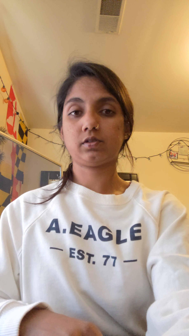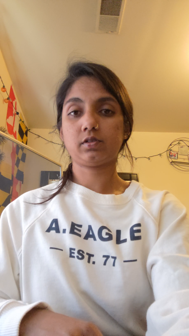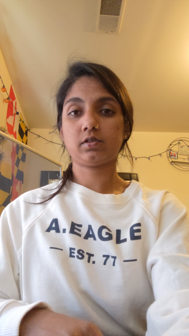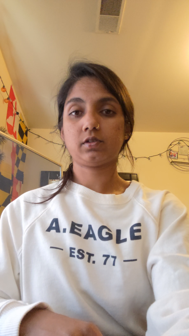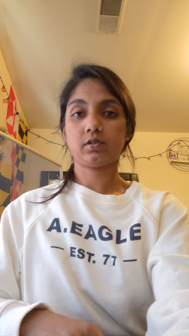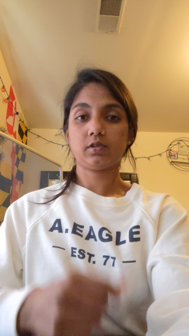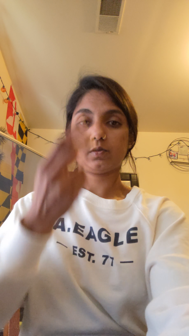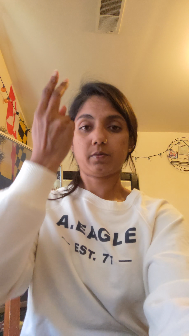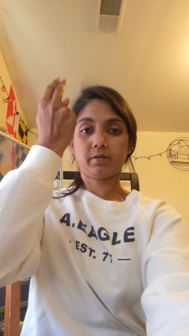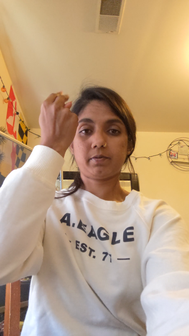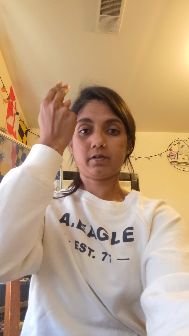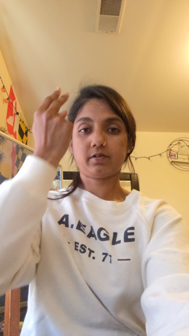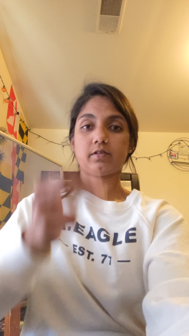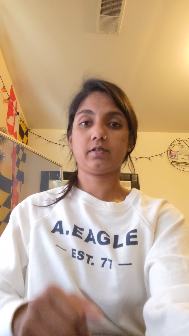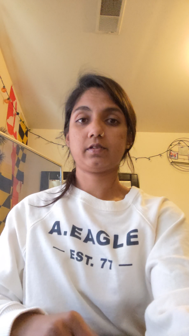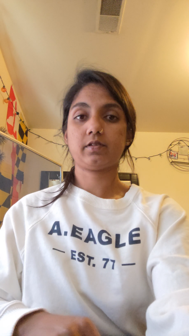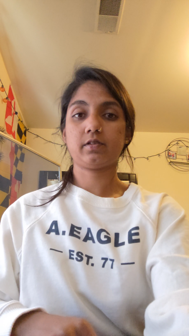rabbit